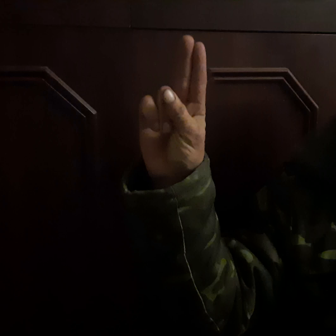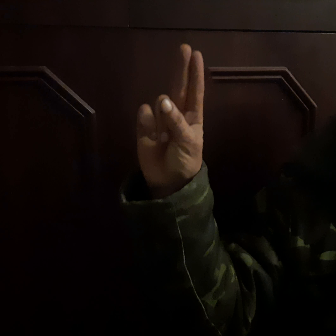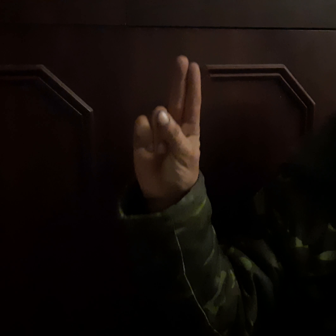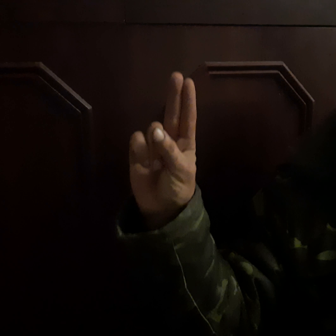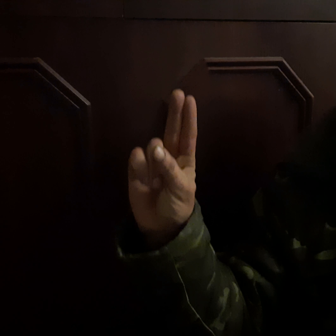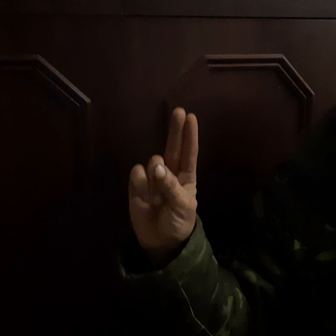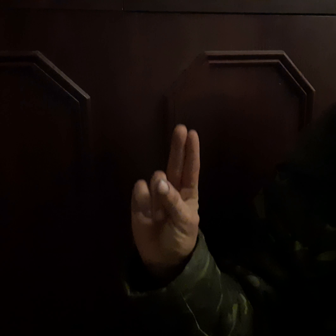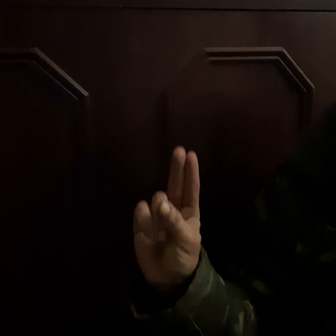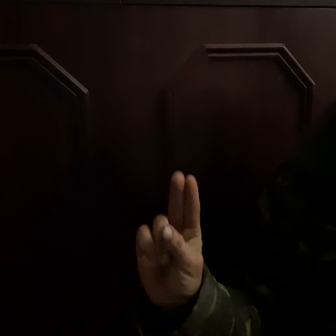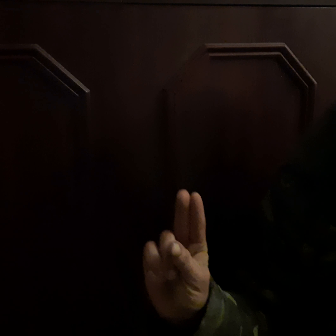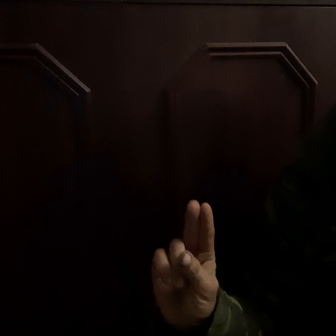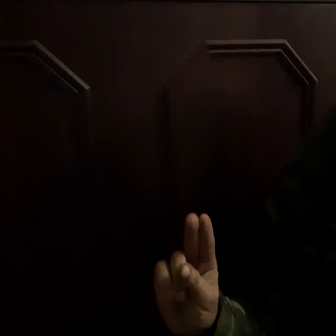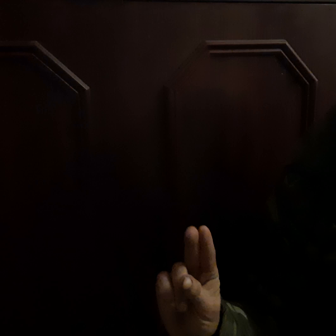Ц